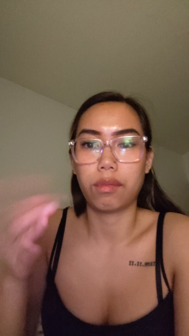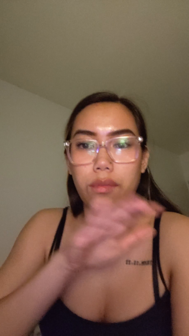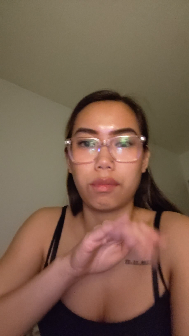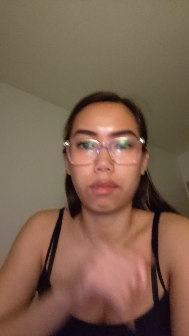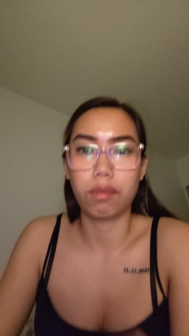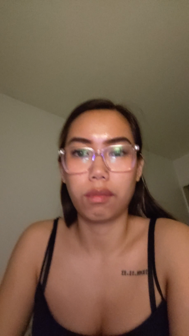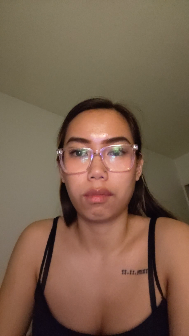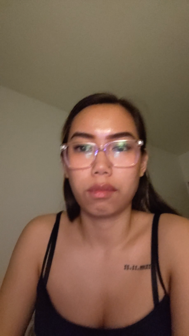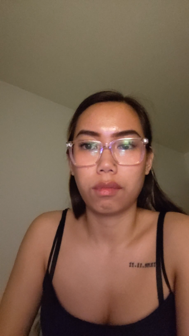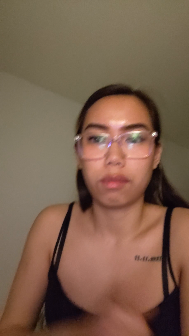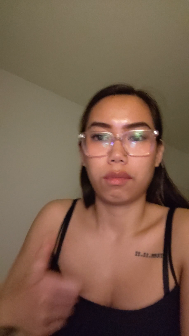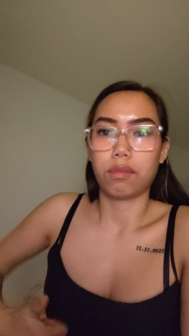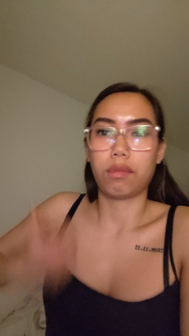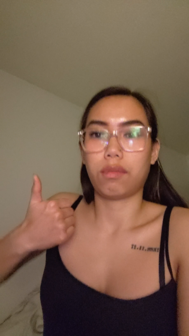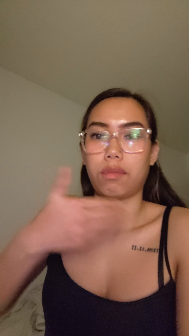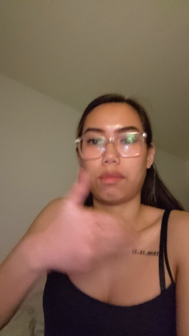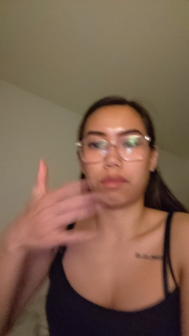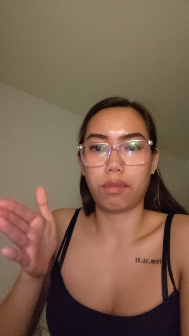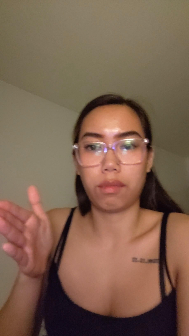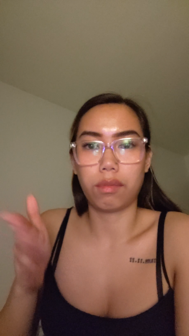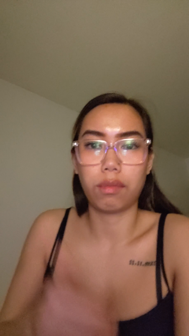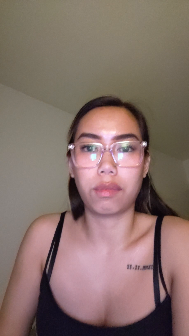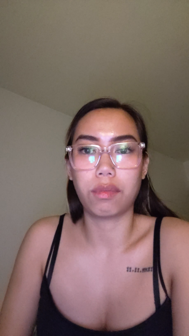living room